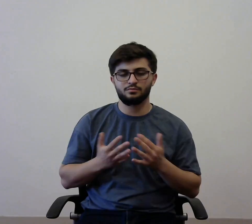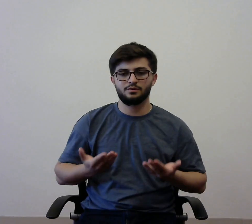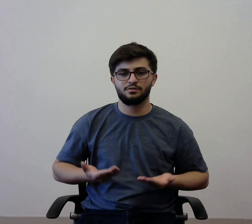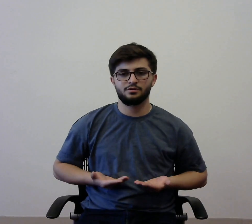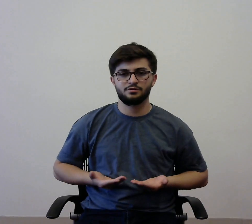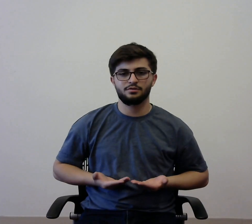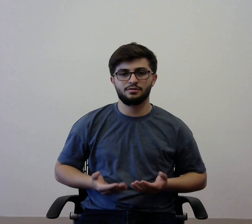yaşamaq